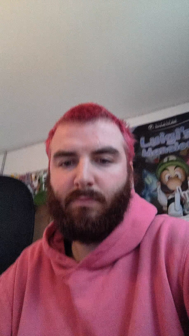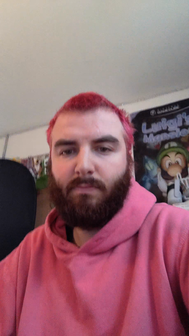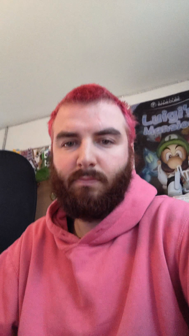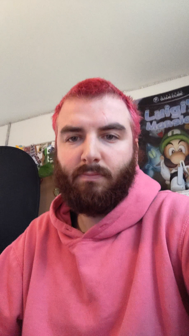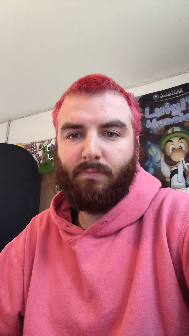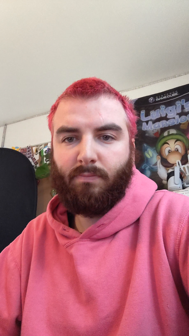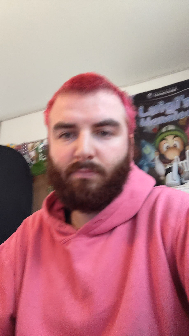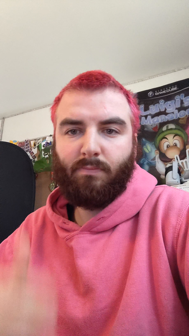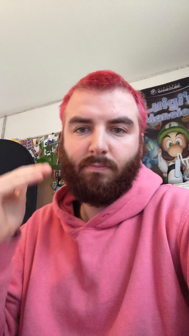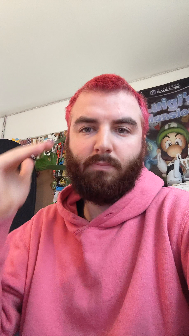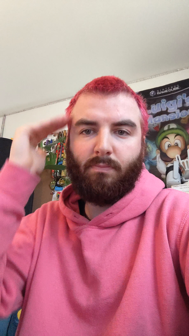big